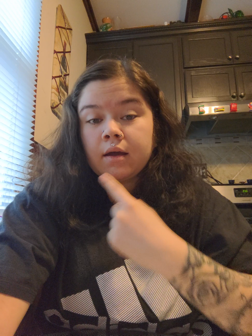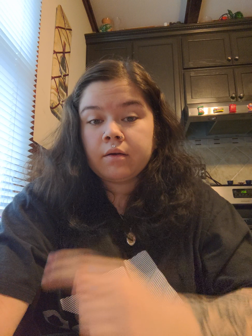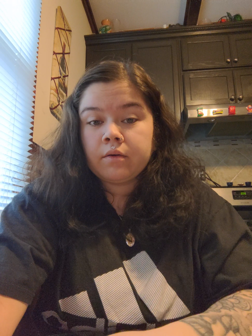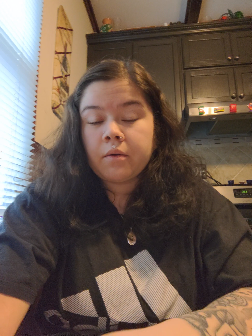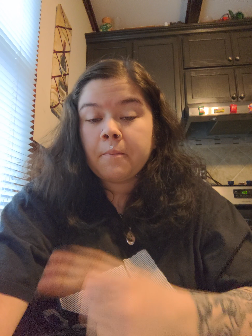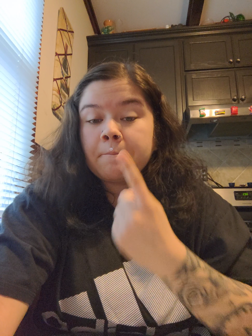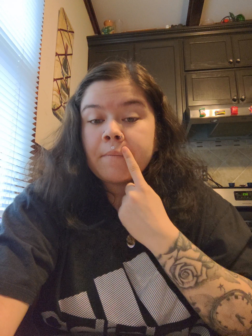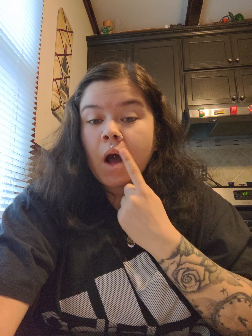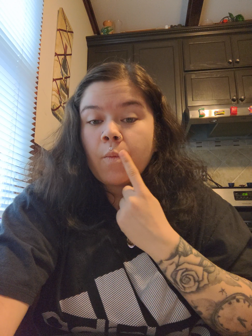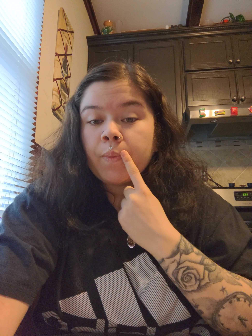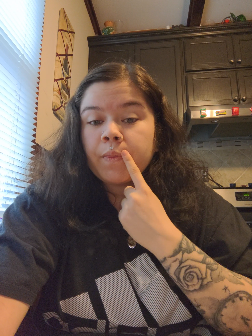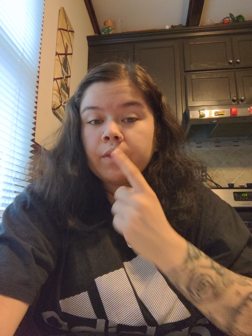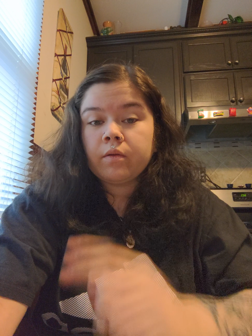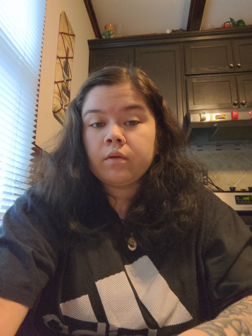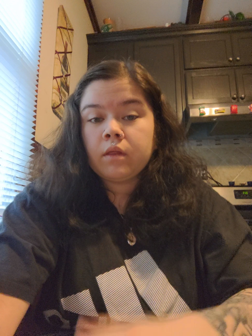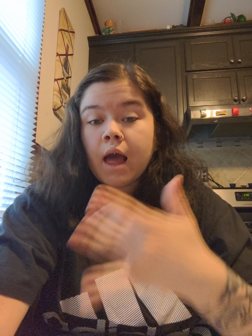mouth